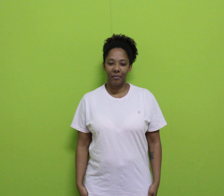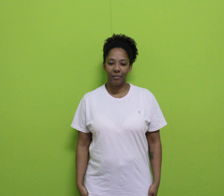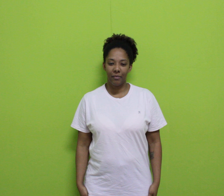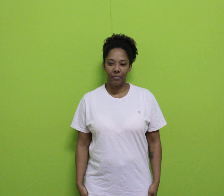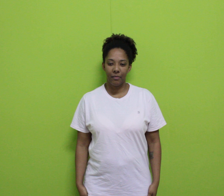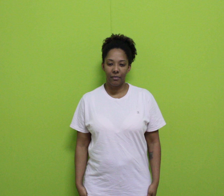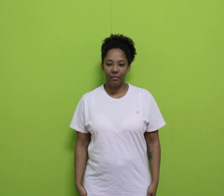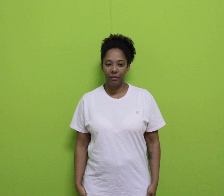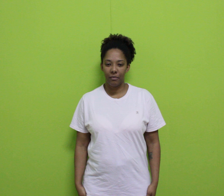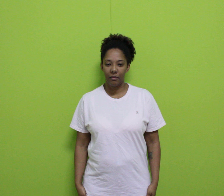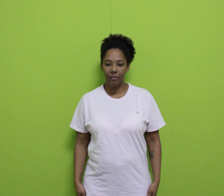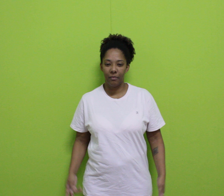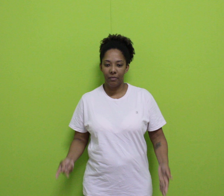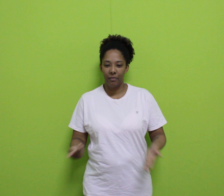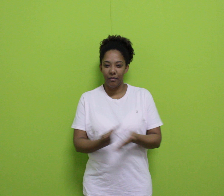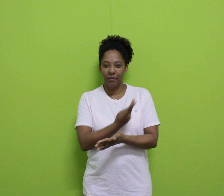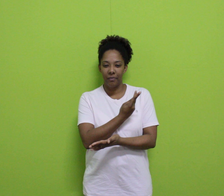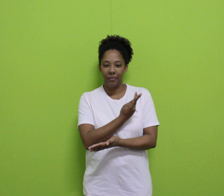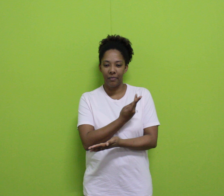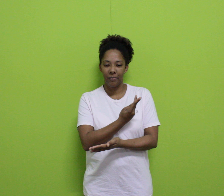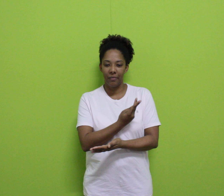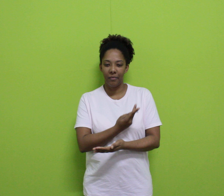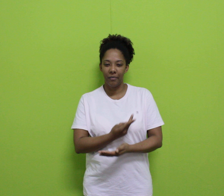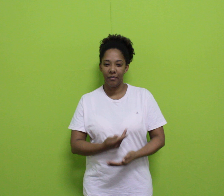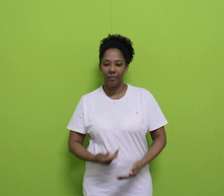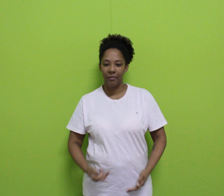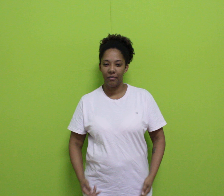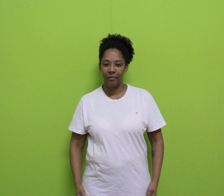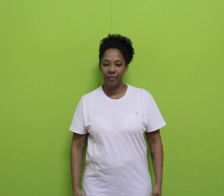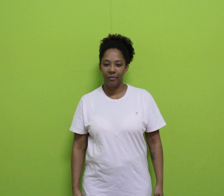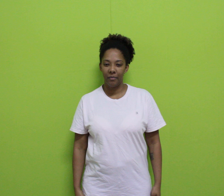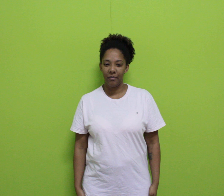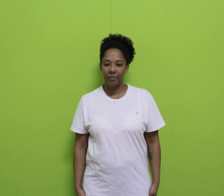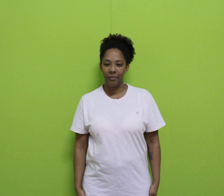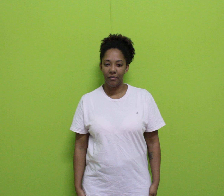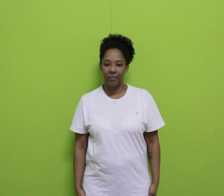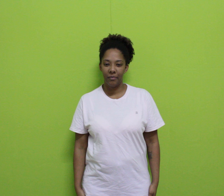acontecer